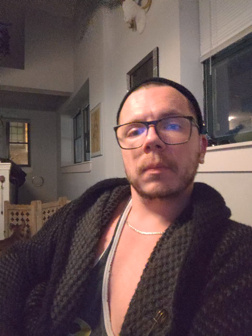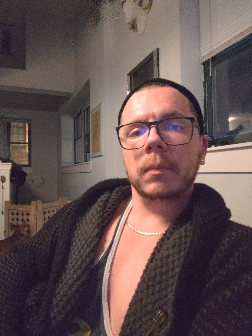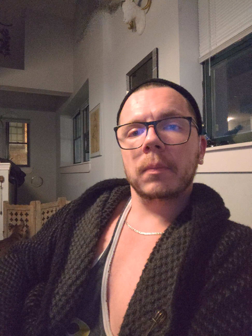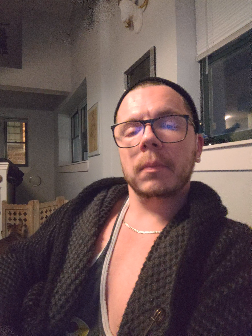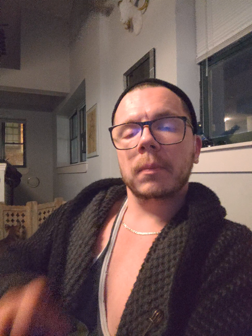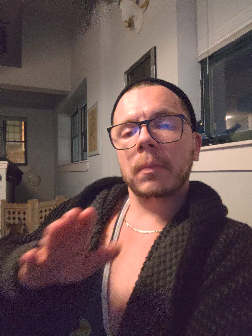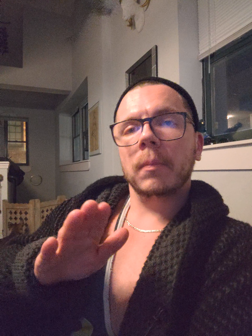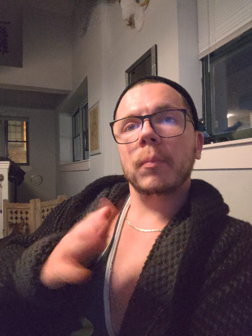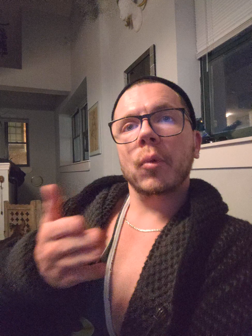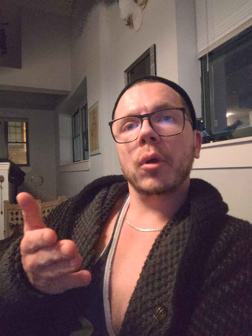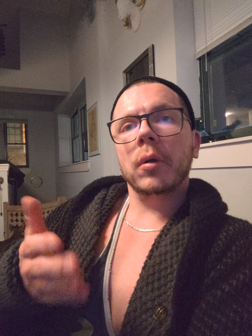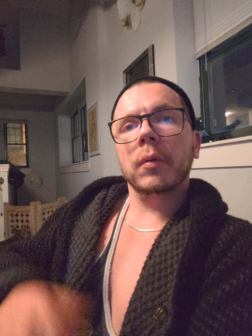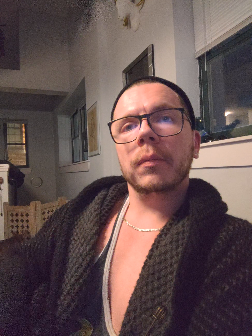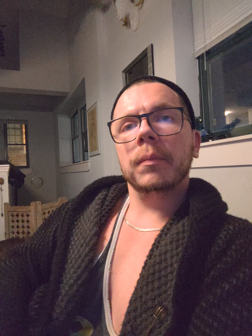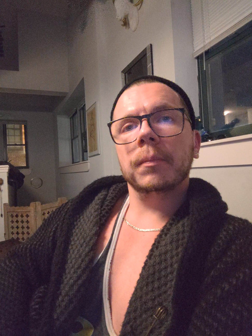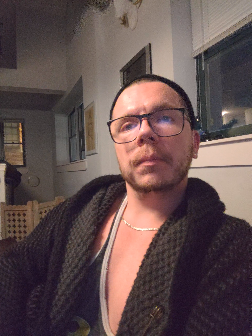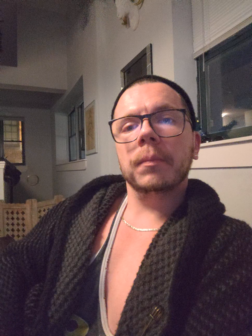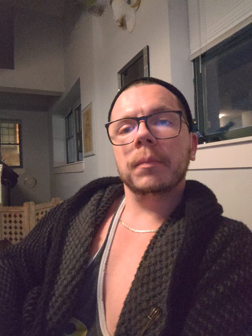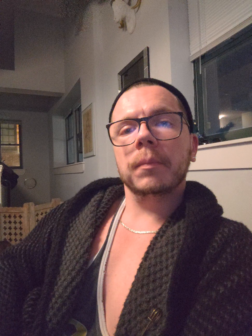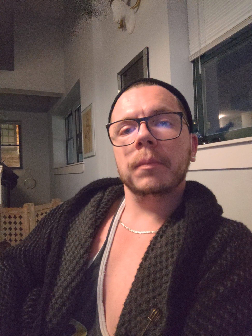book